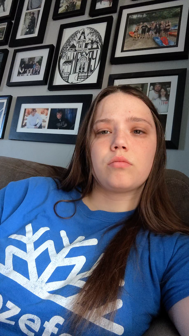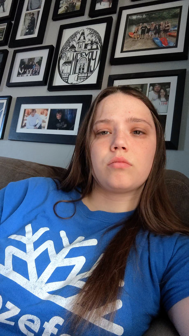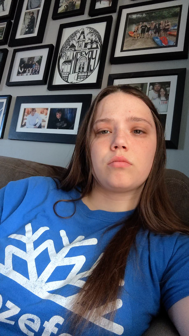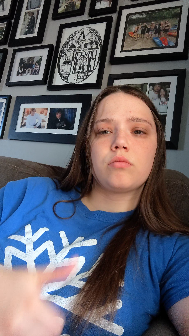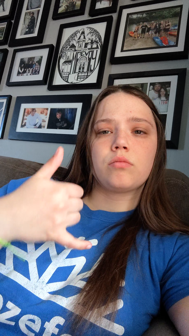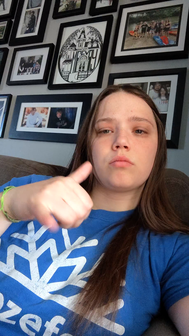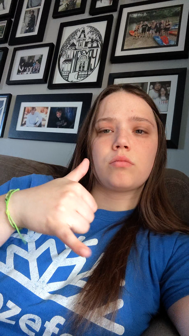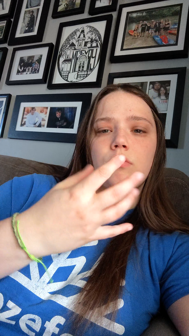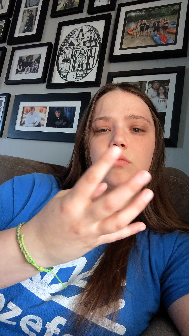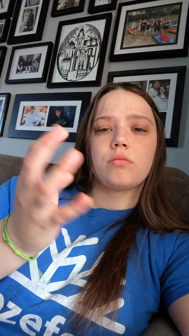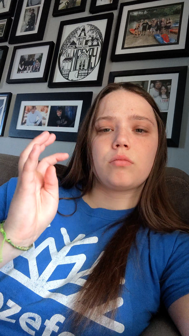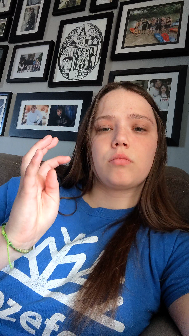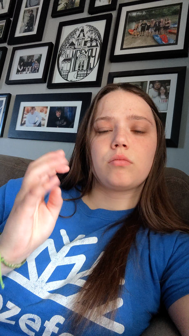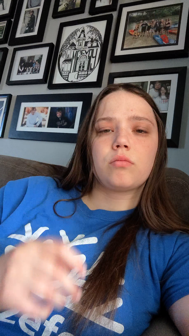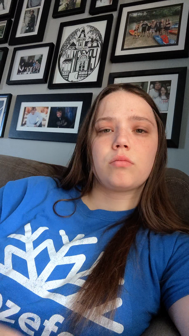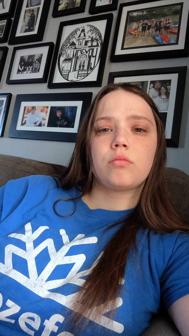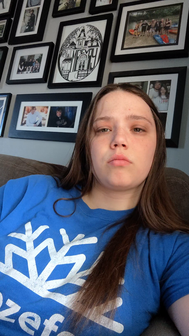playpen